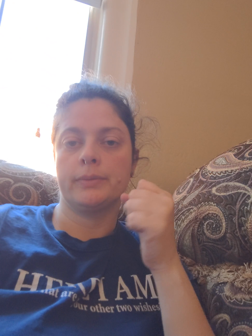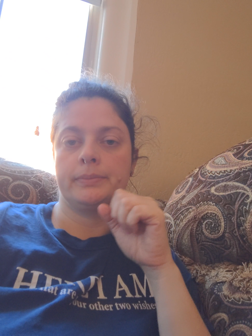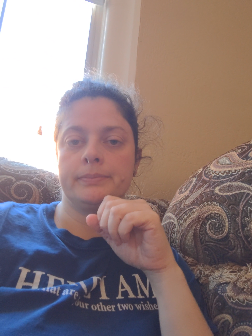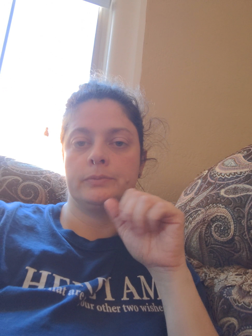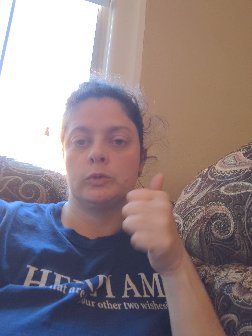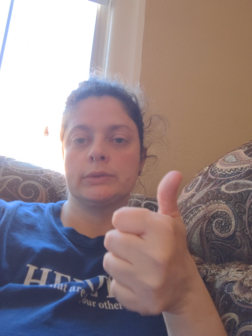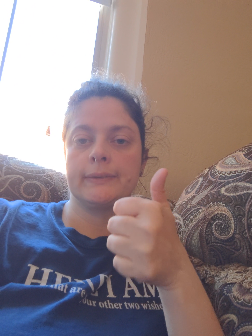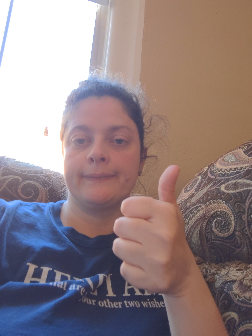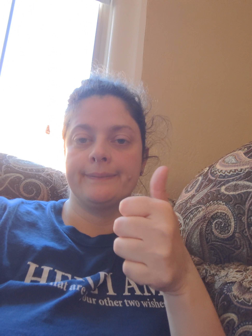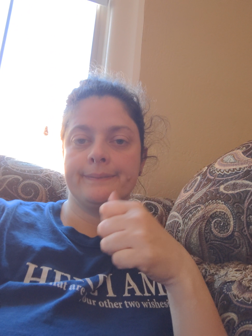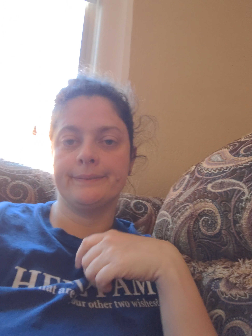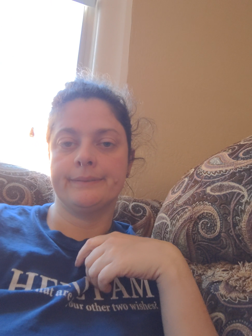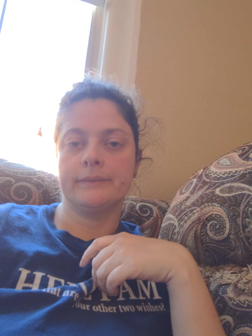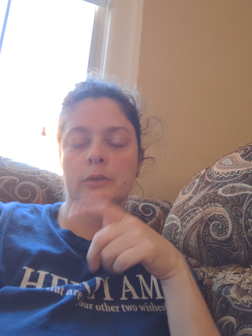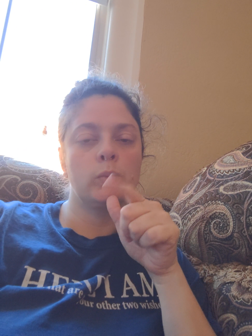yourself